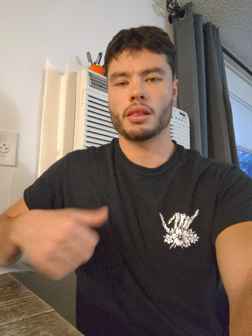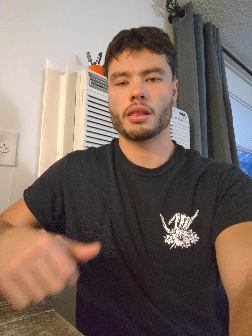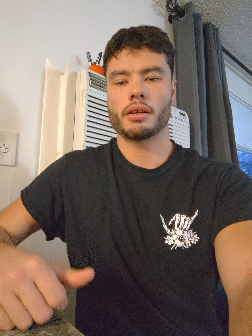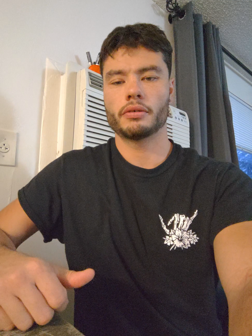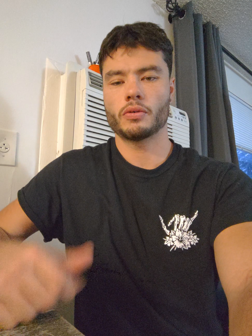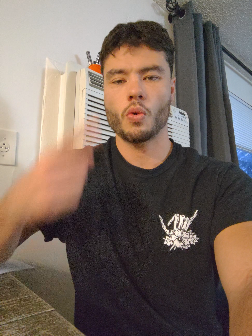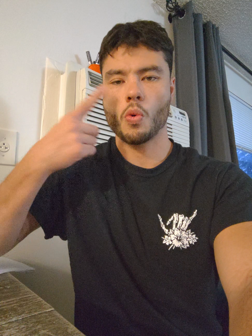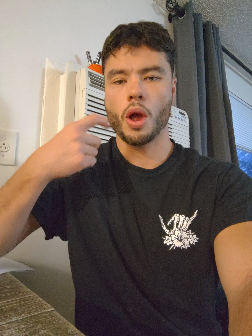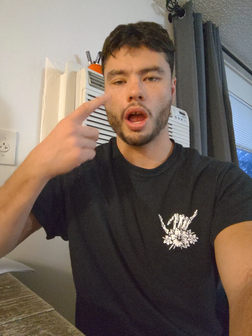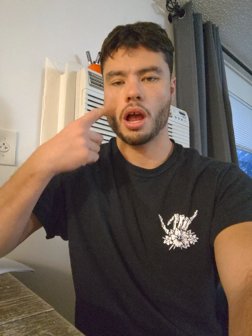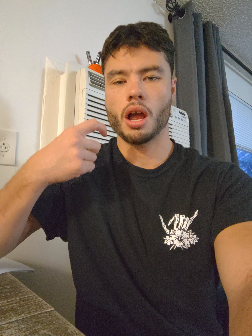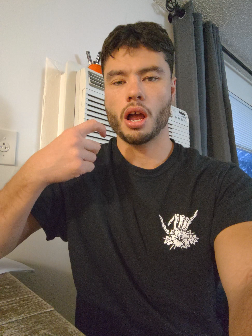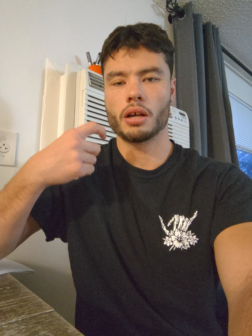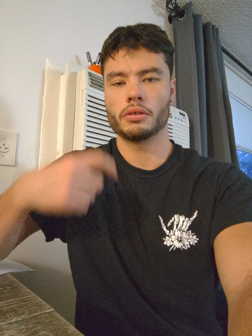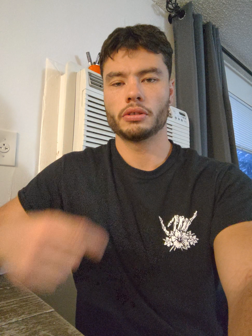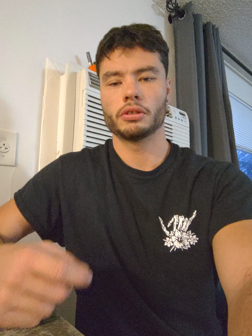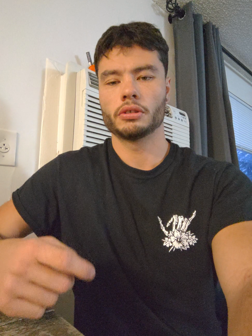cry